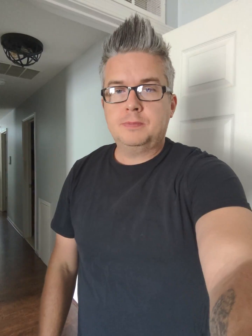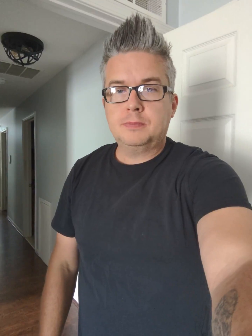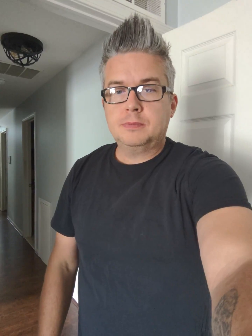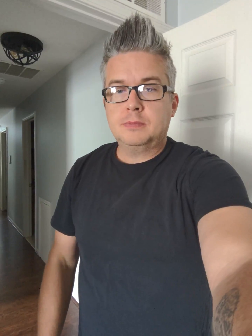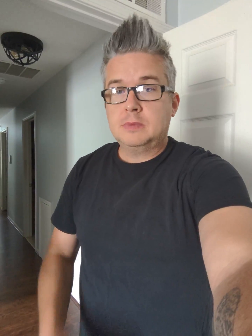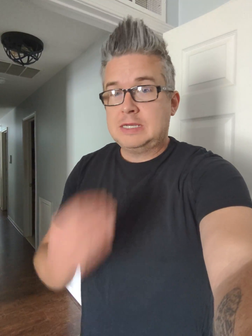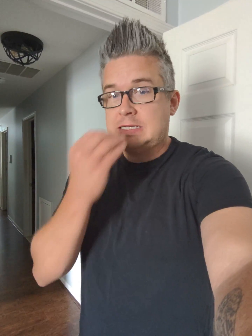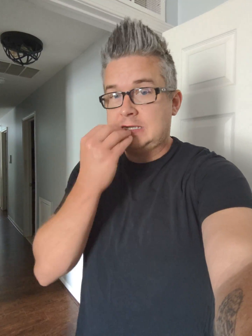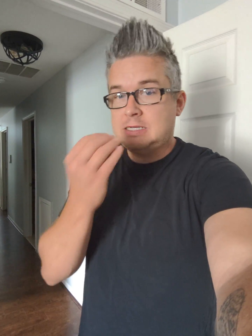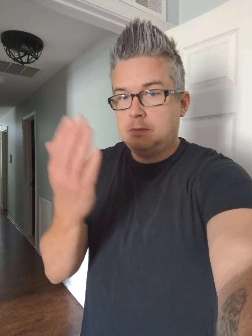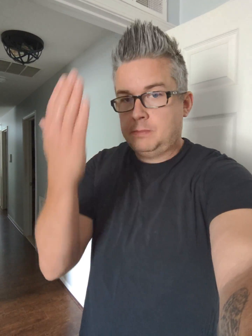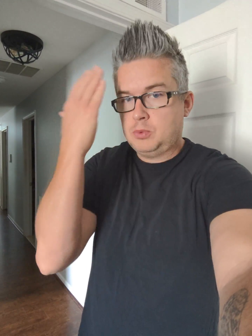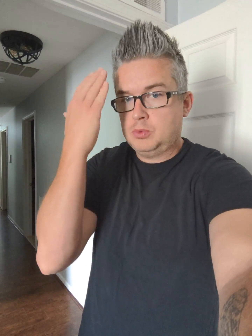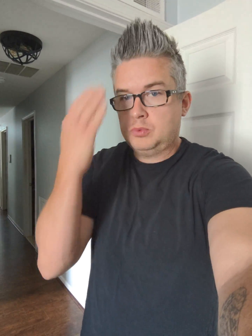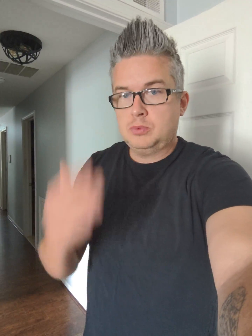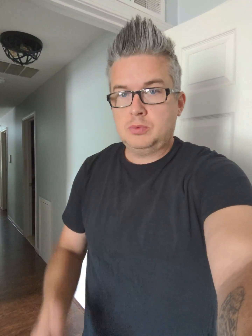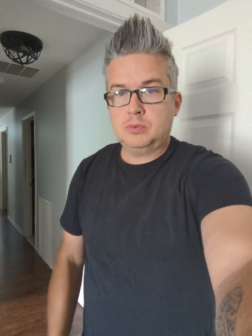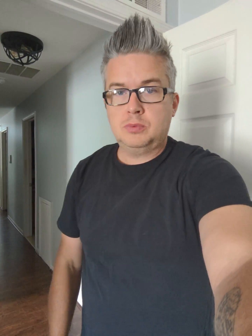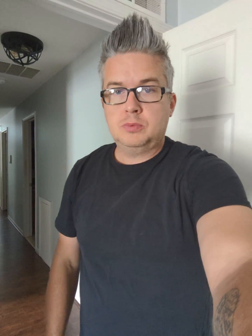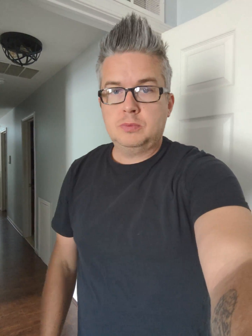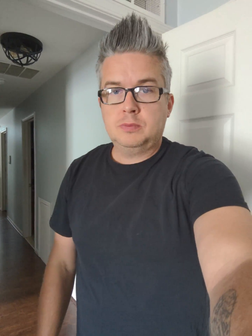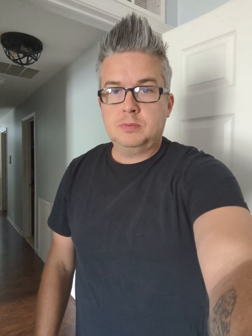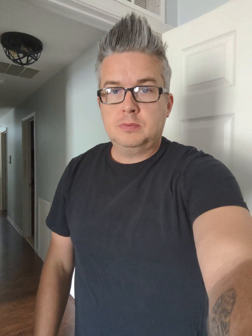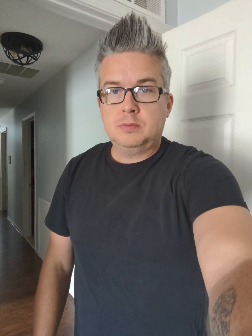breakfast